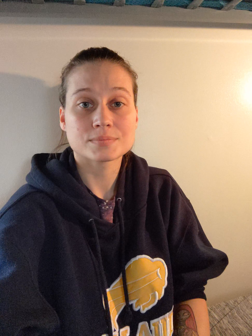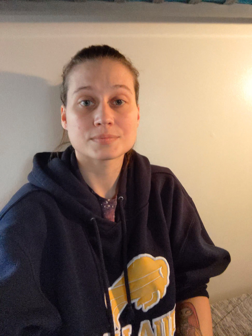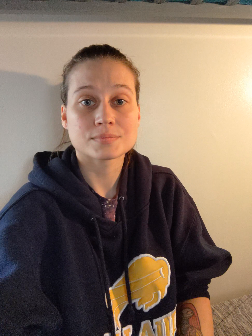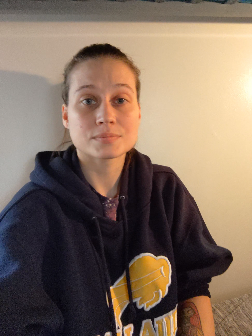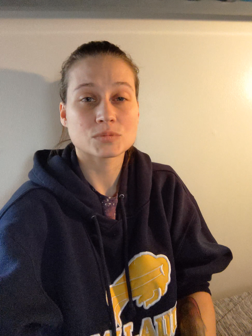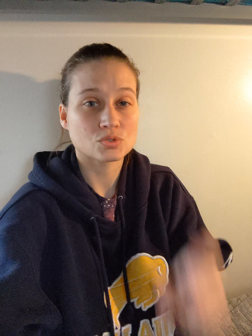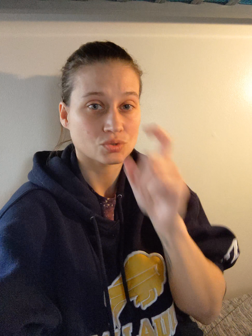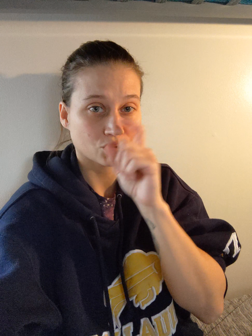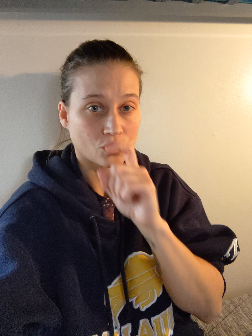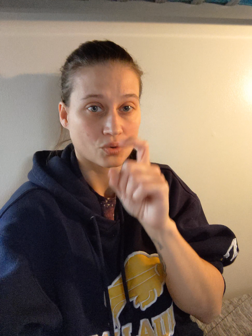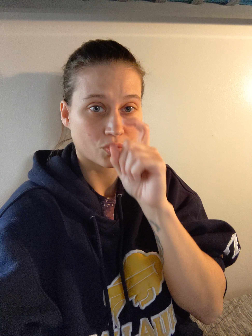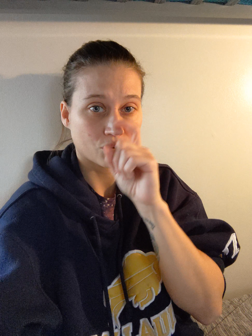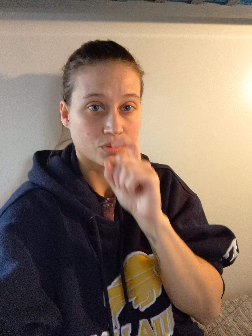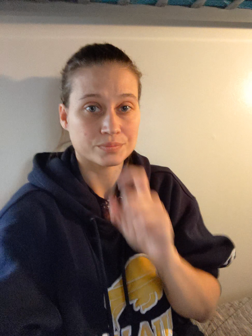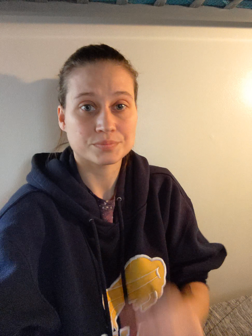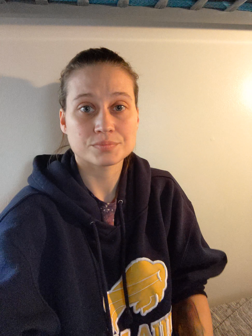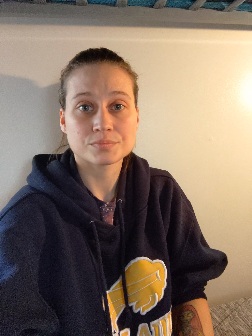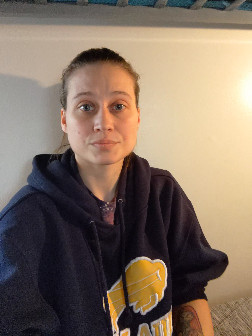doll